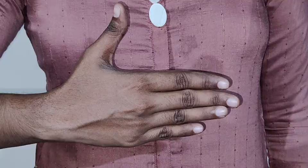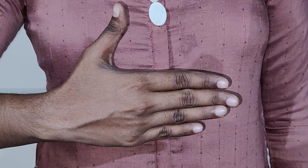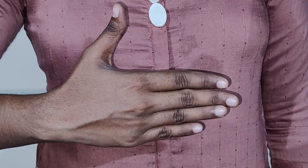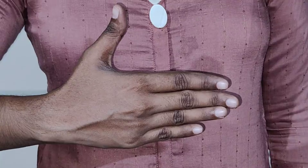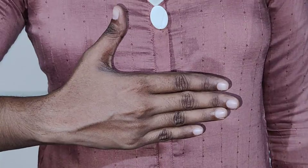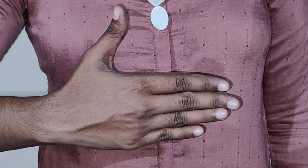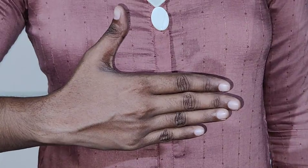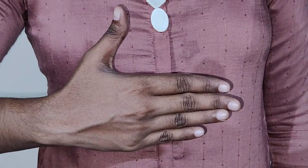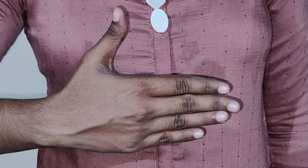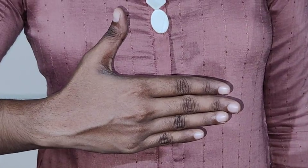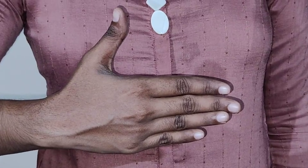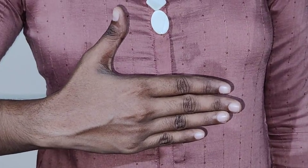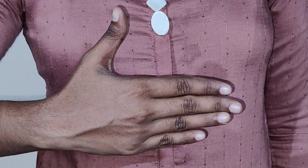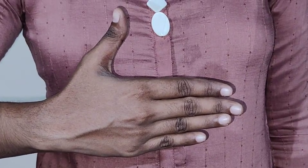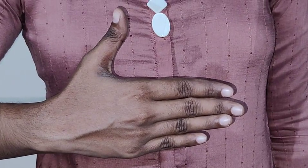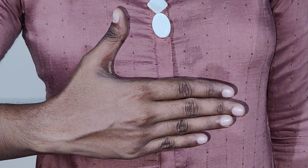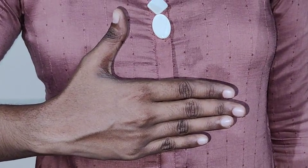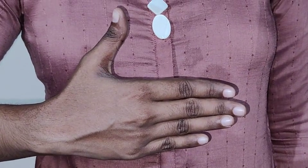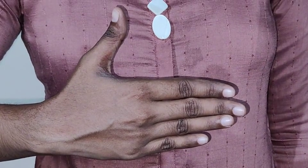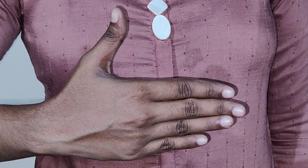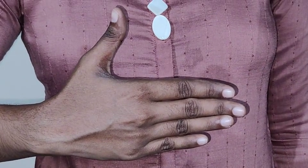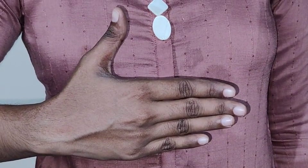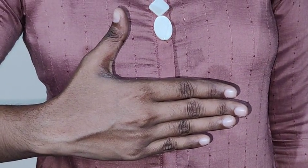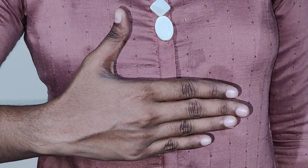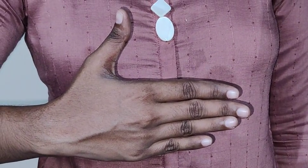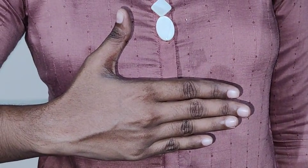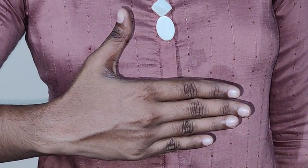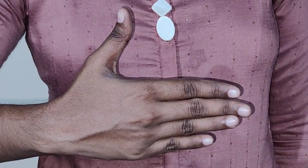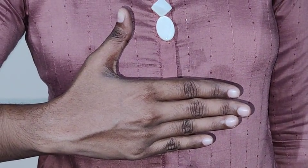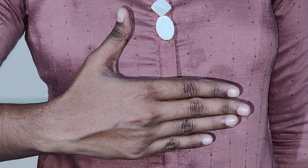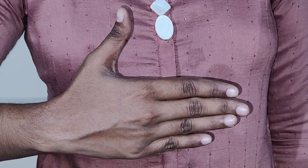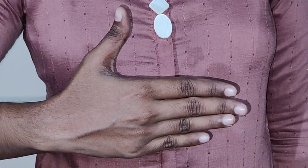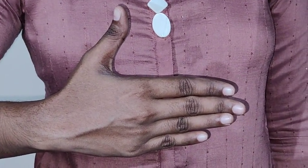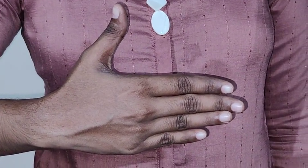ആ